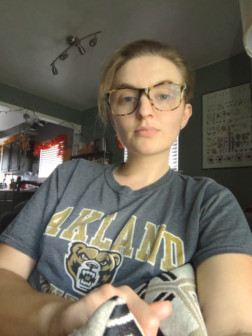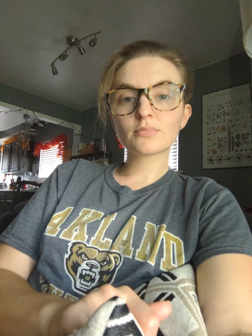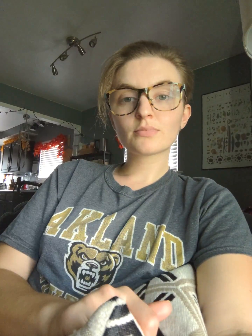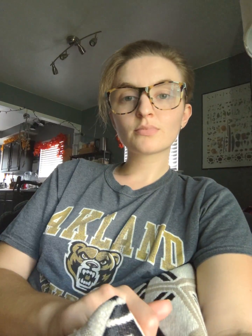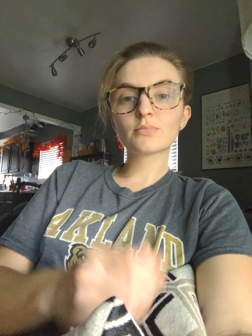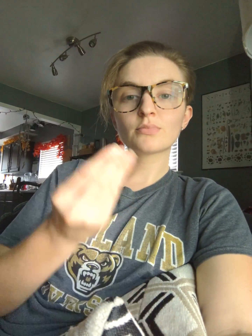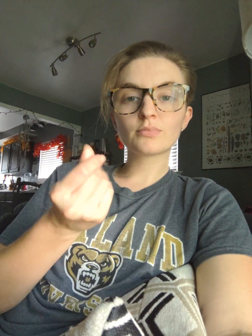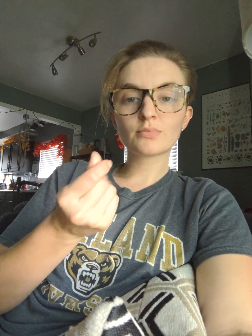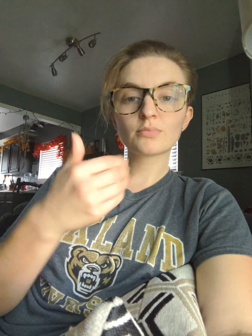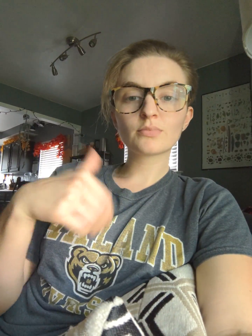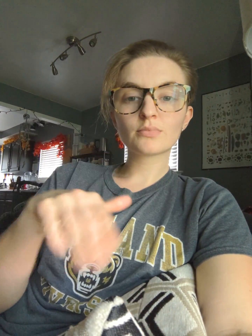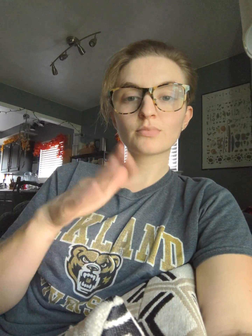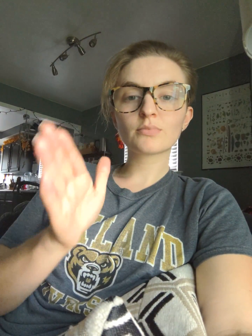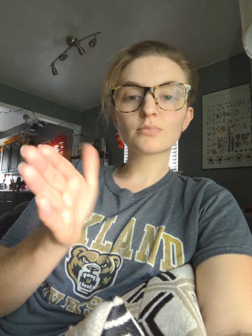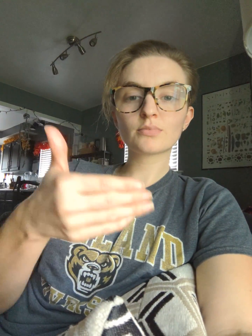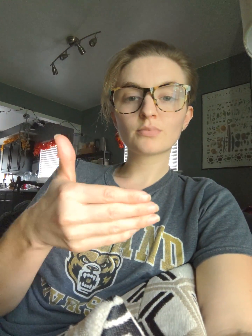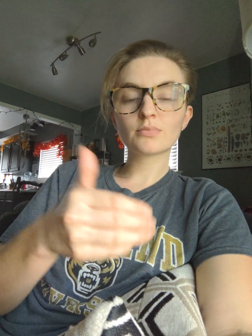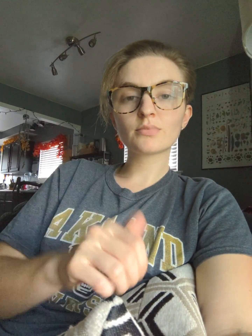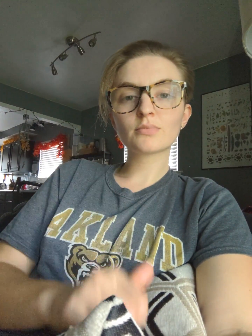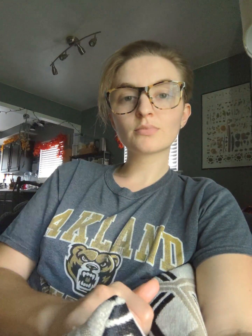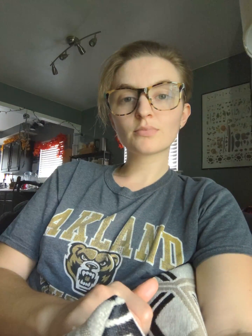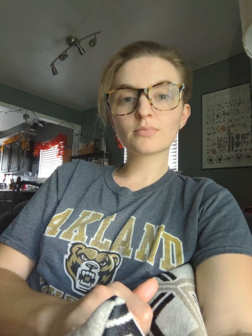sandbox